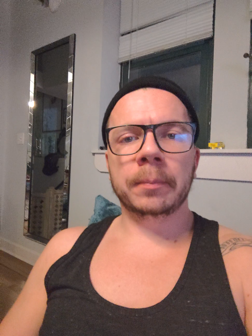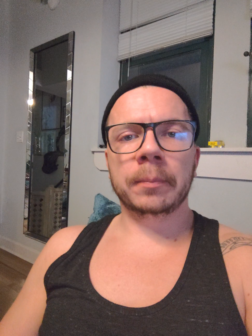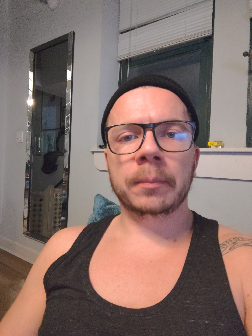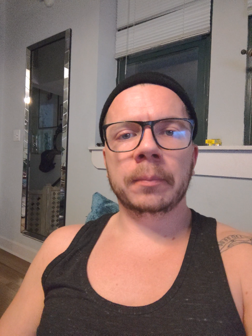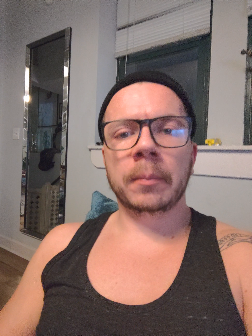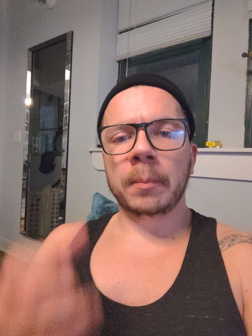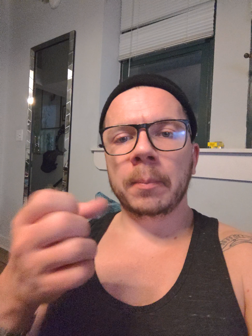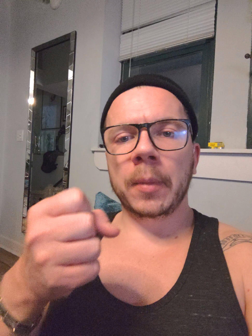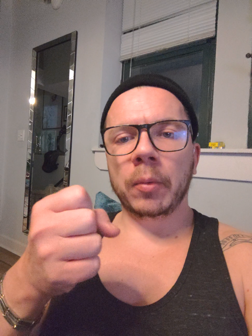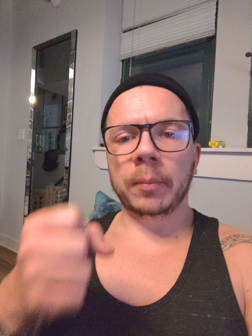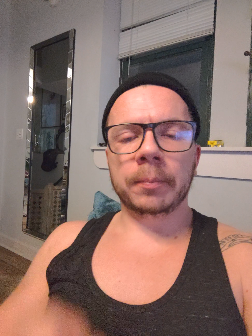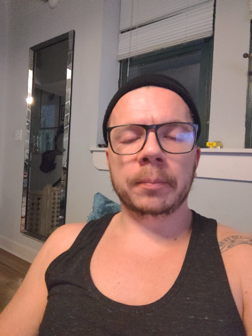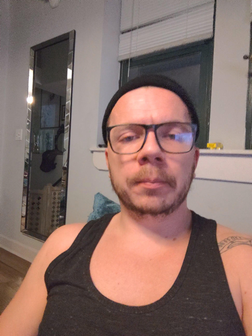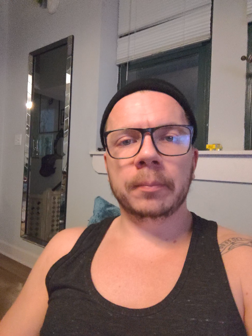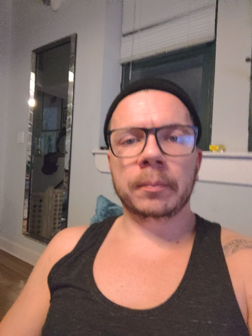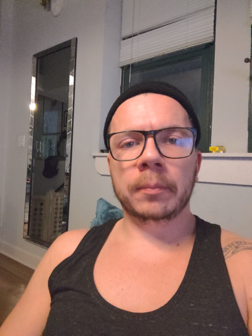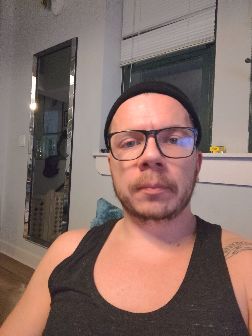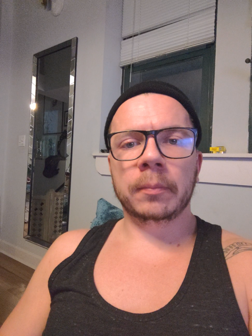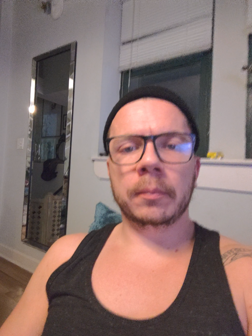milk